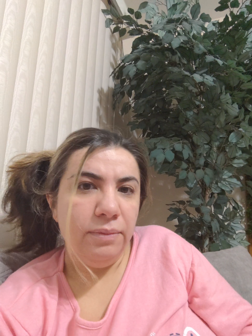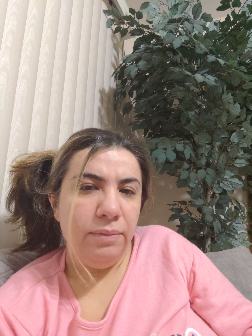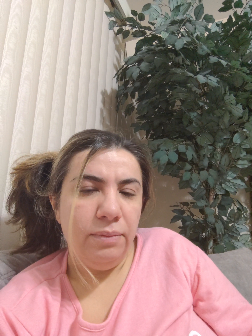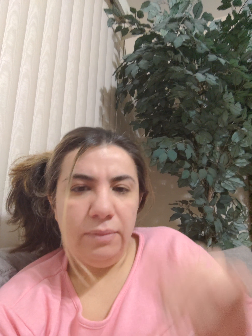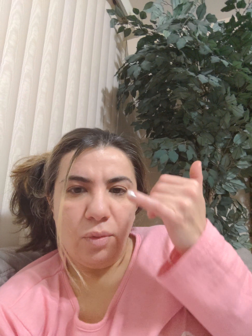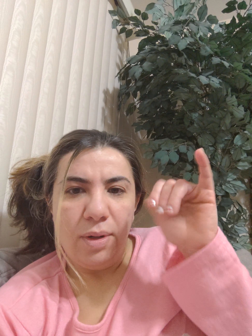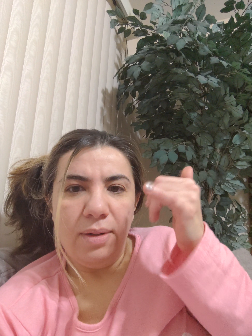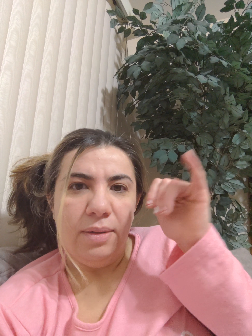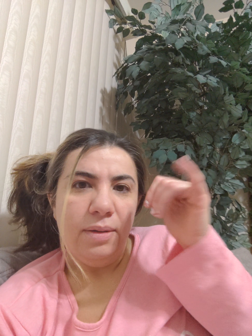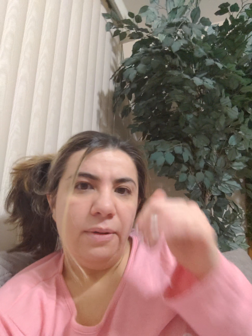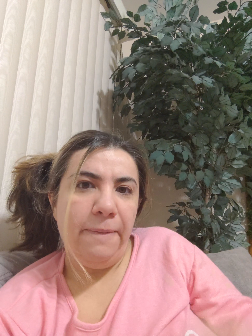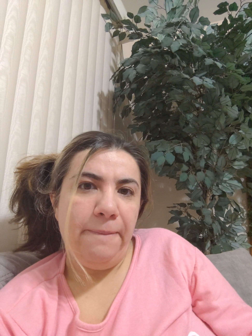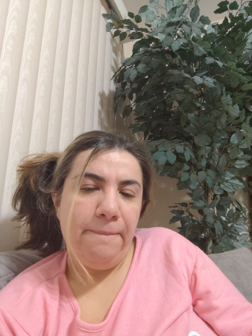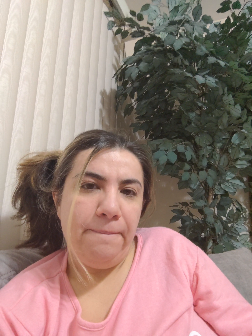yellow